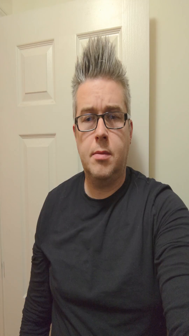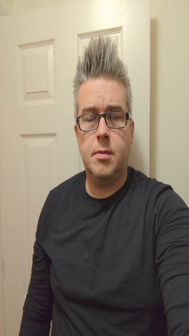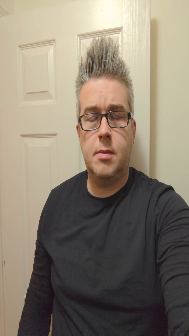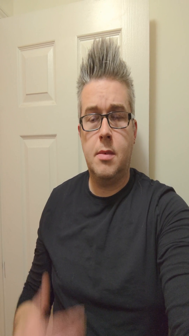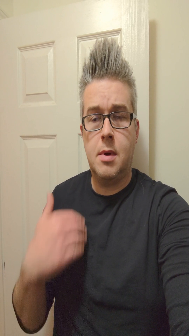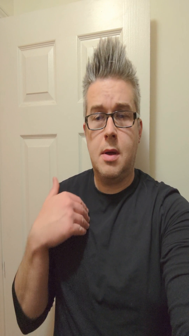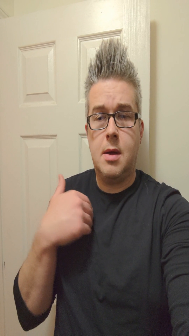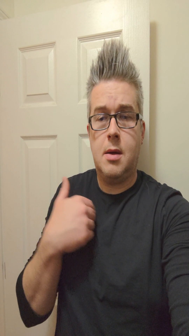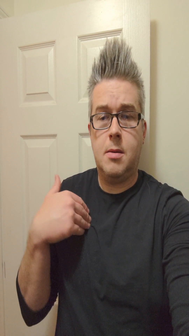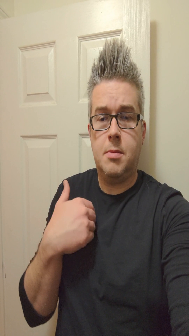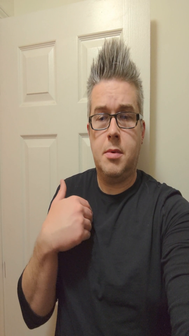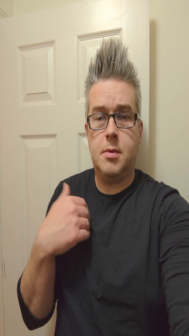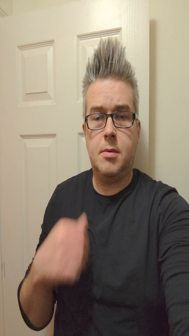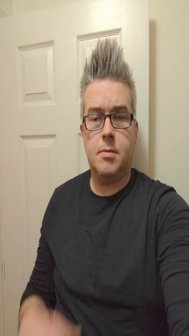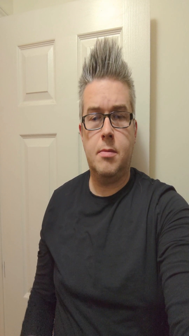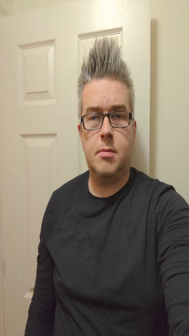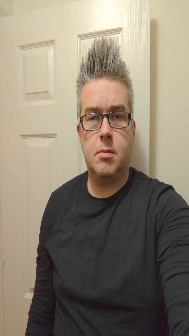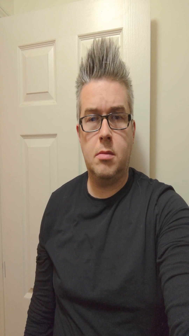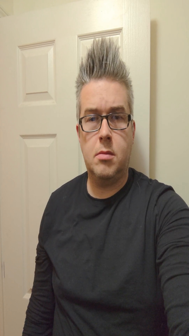animal